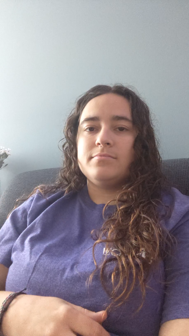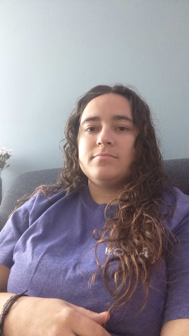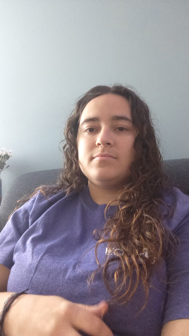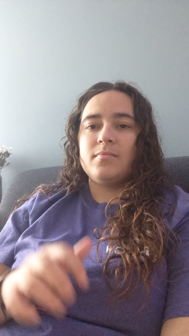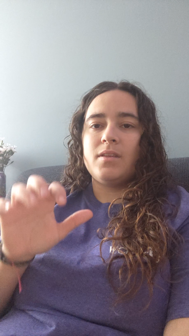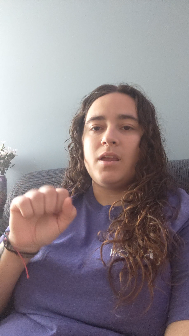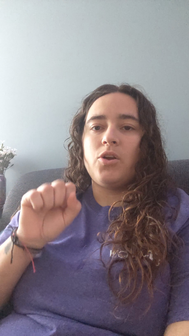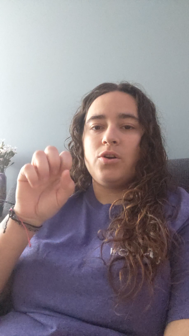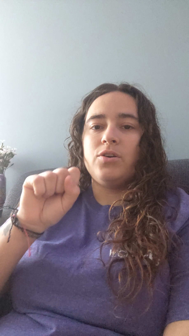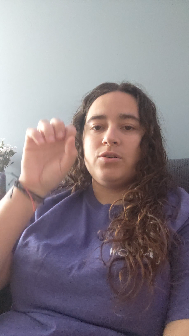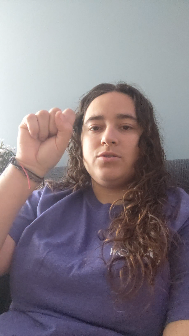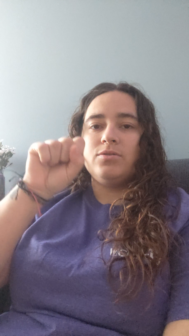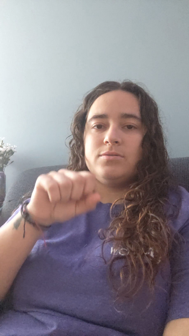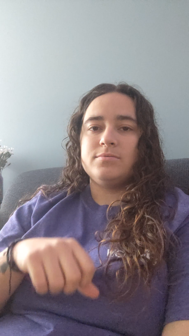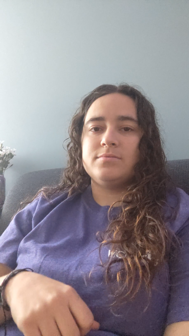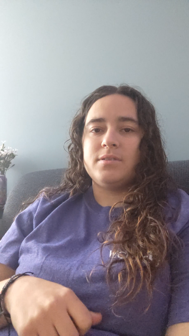ladder